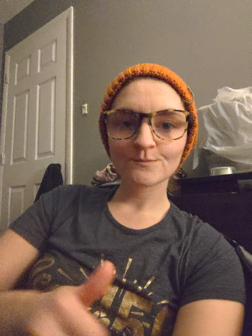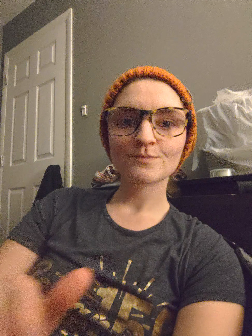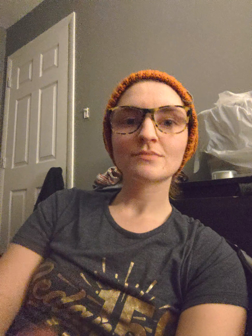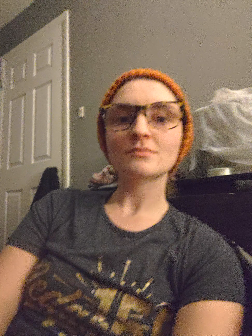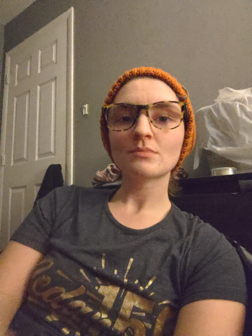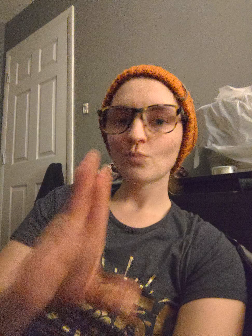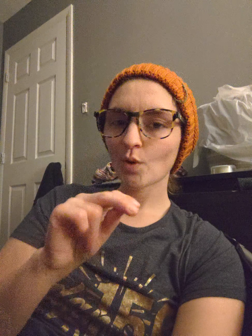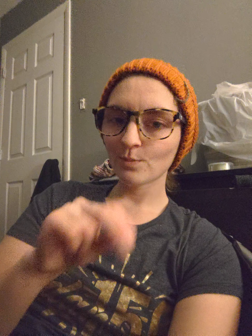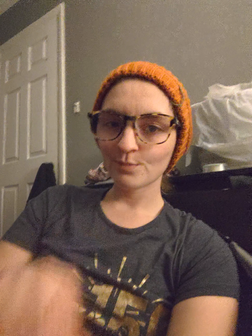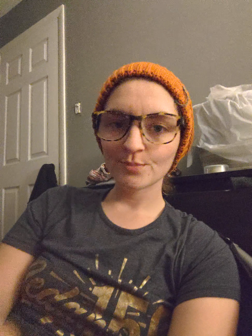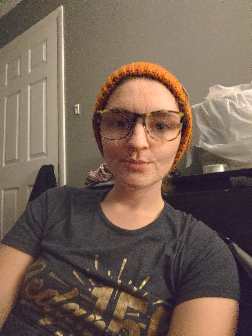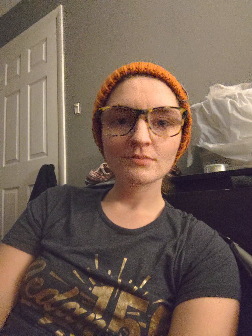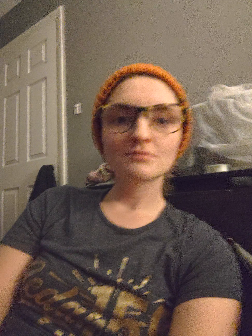no